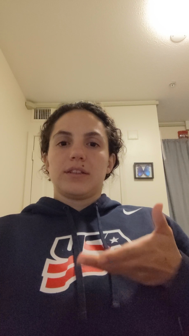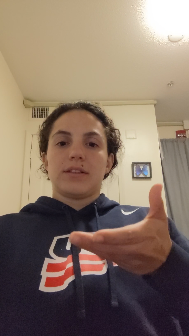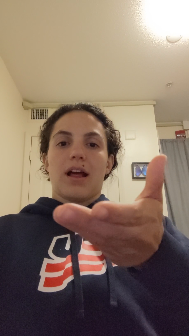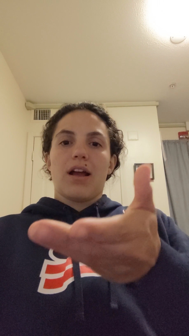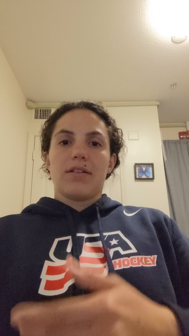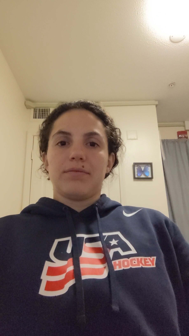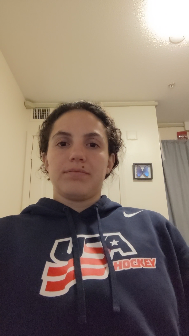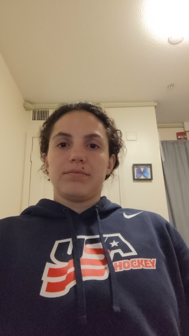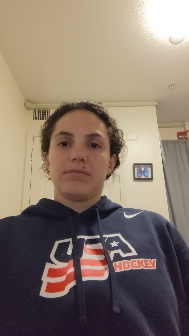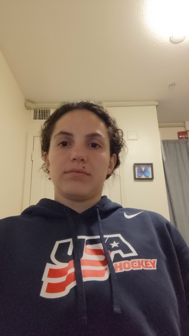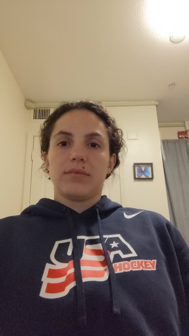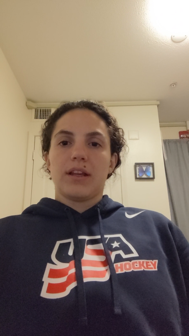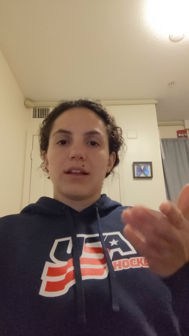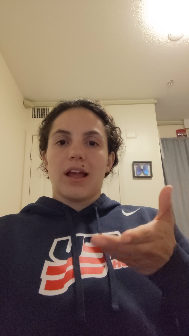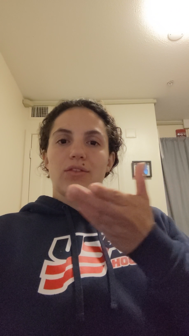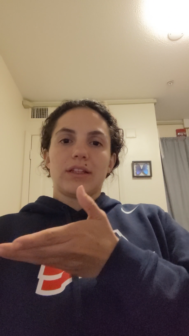carry